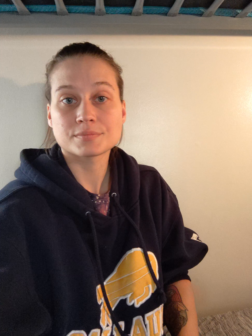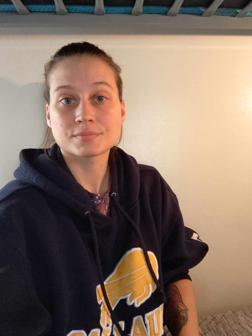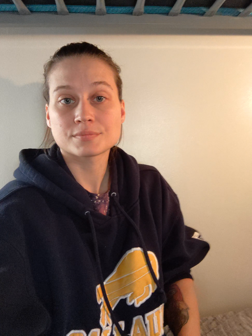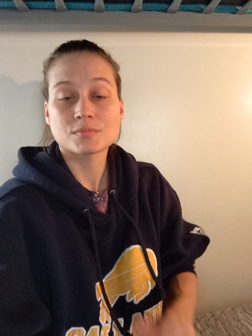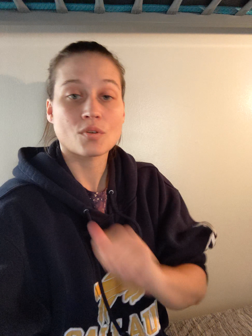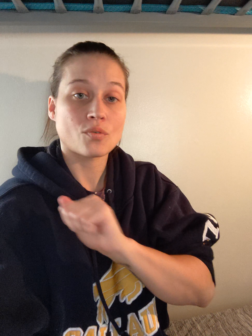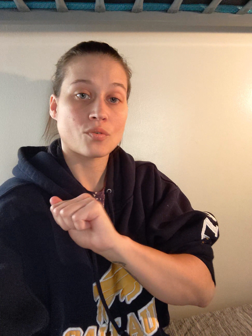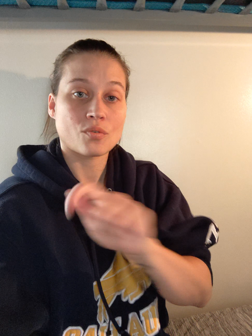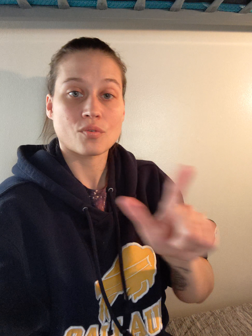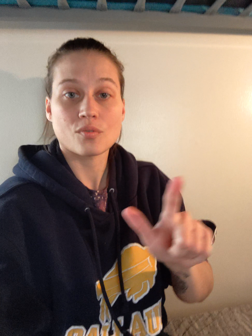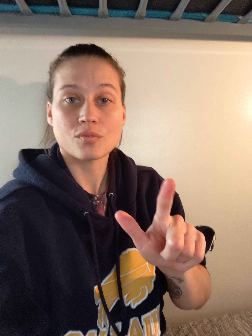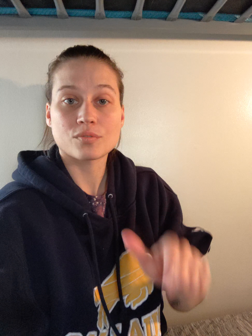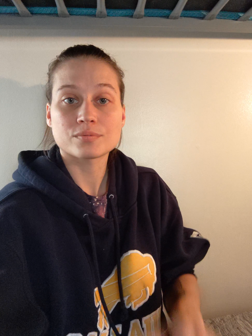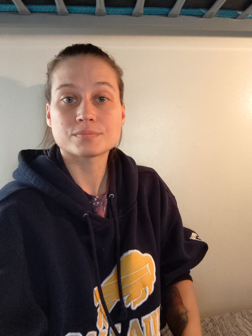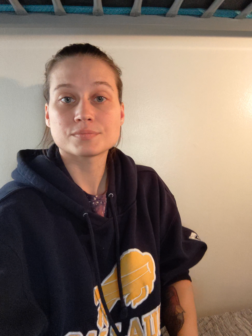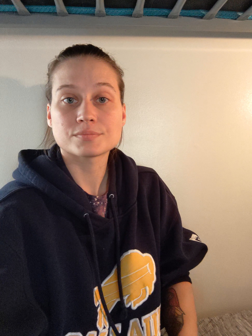all